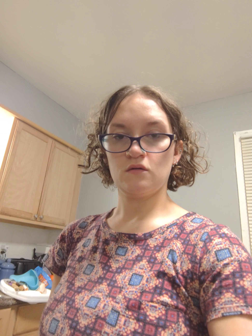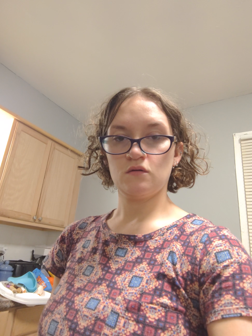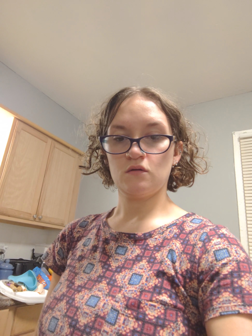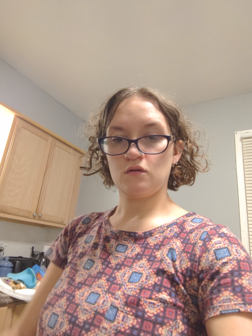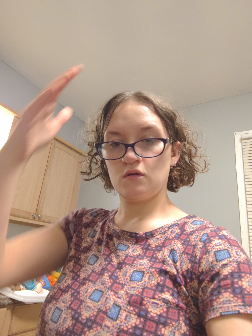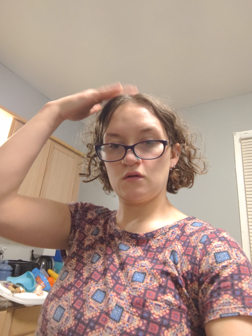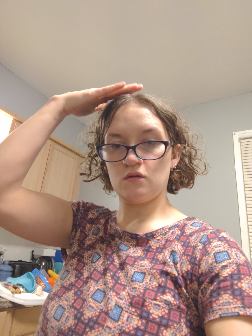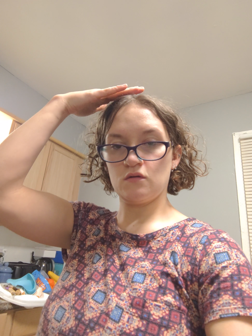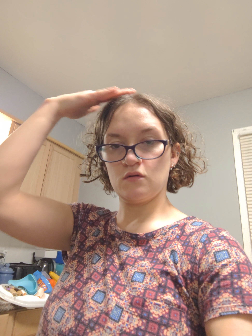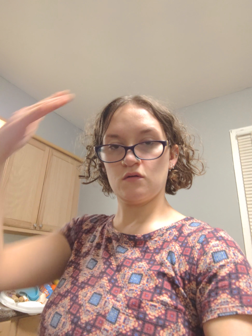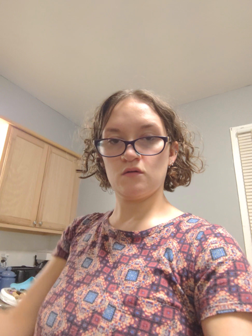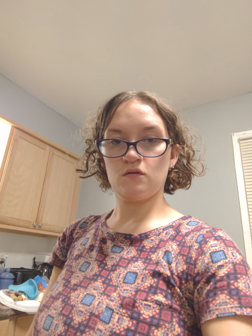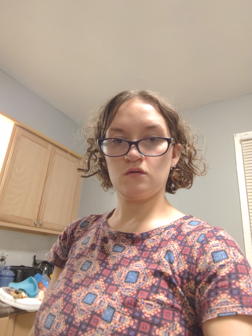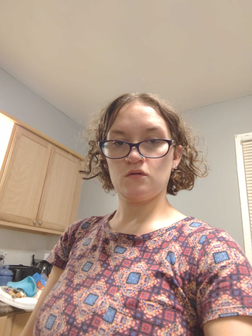hat